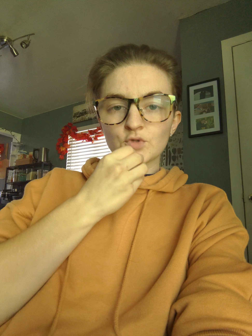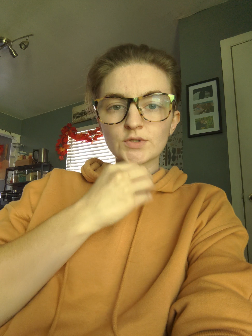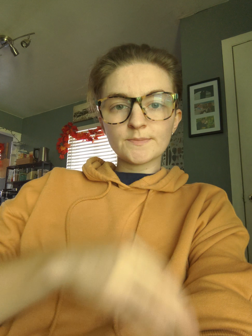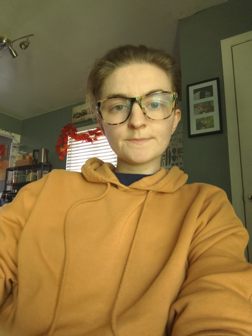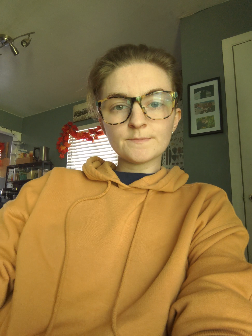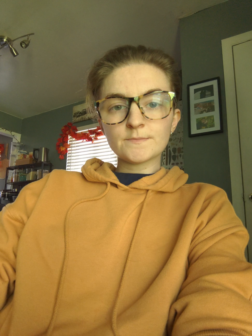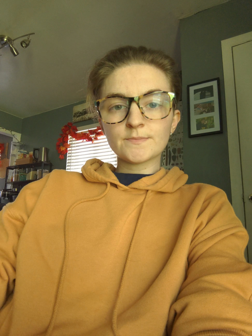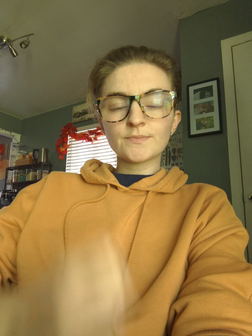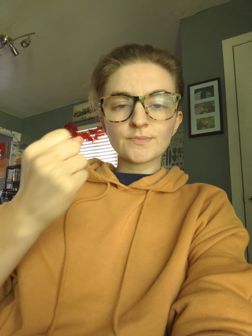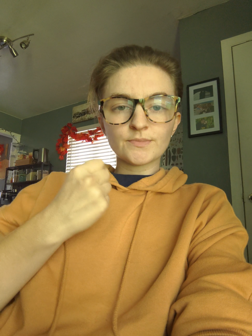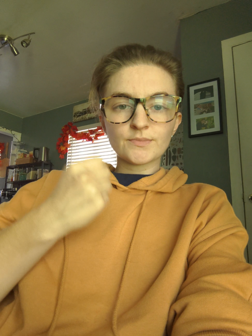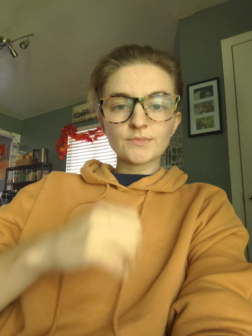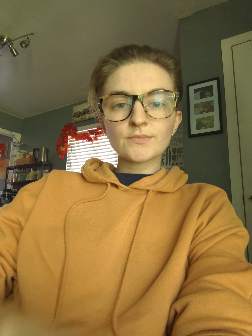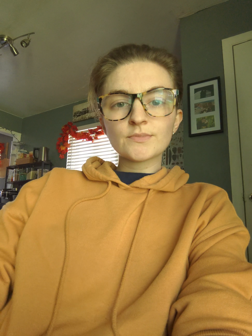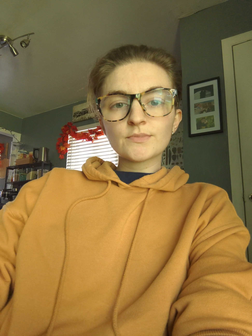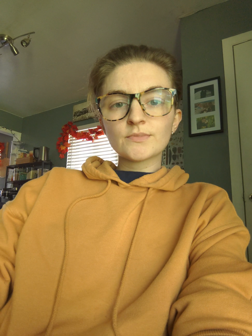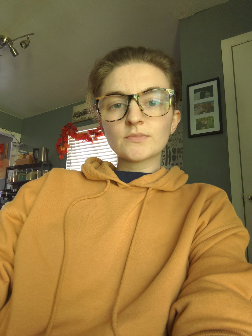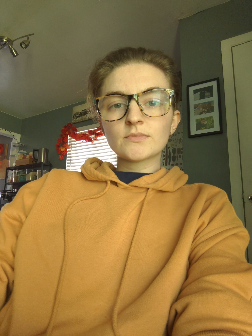shake